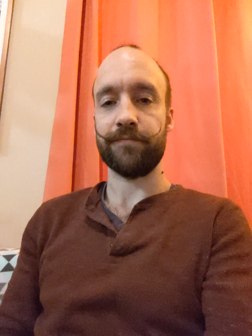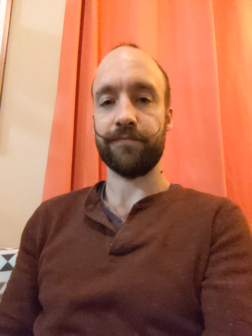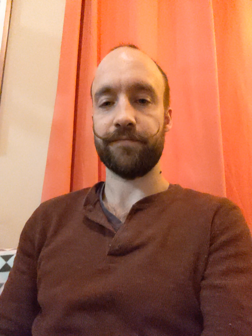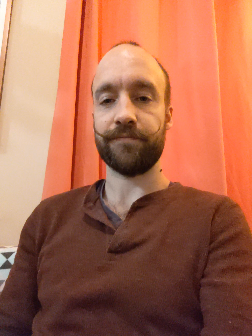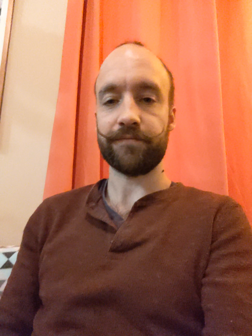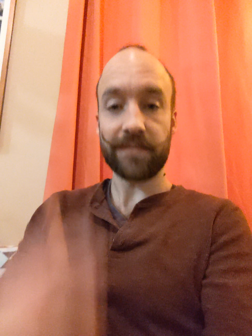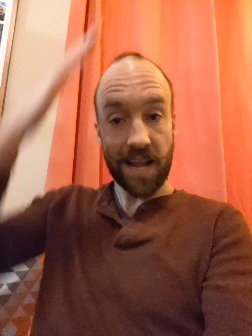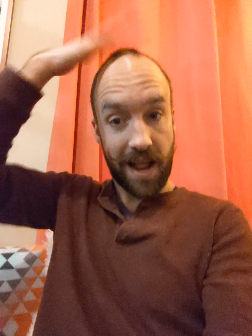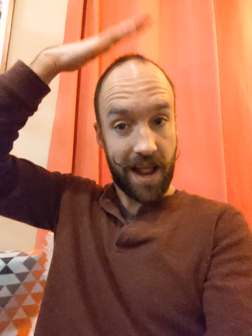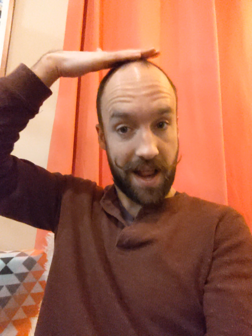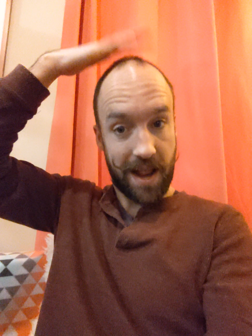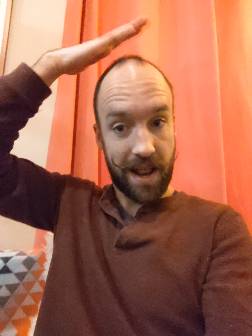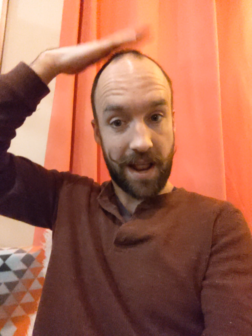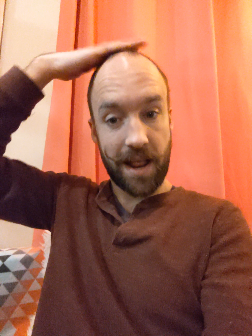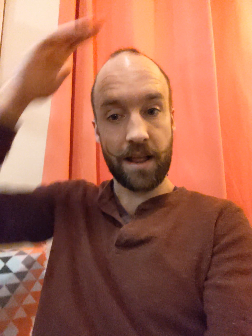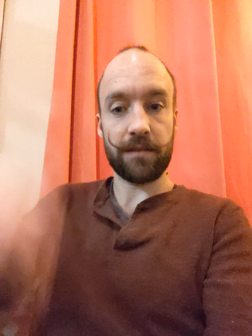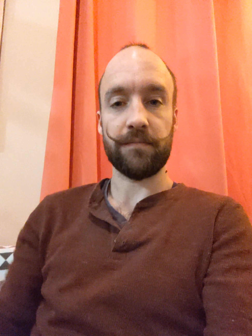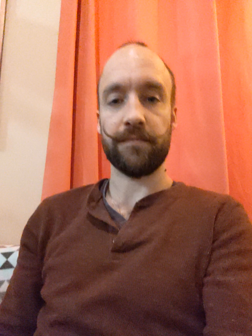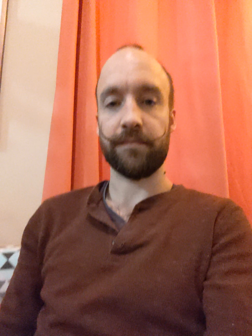hat